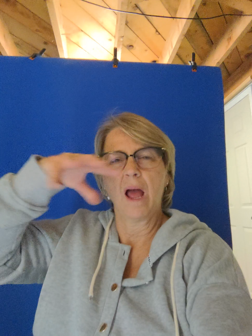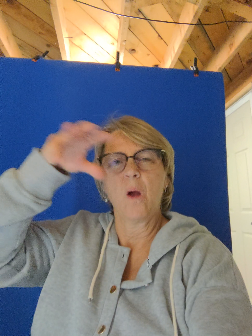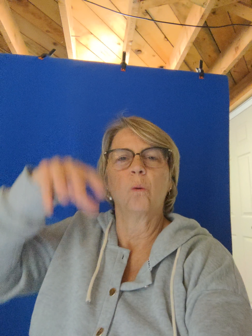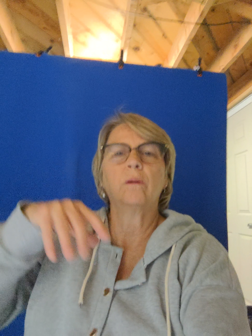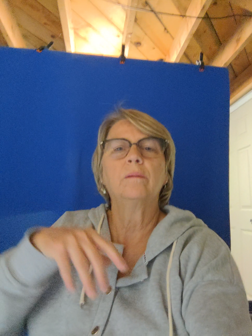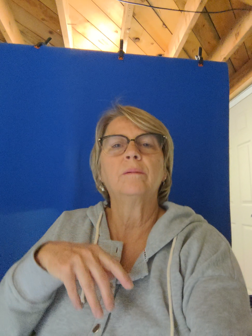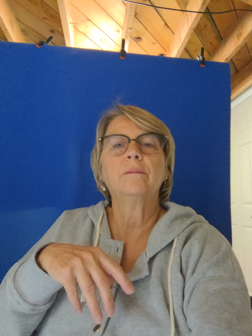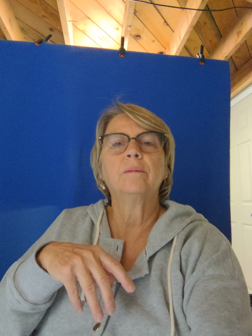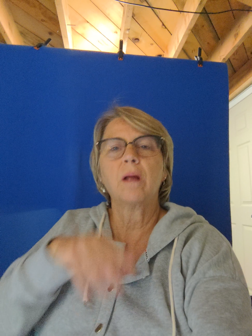cloud